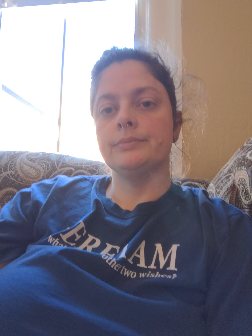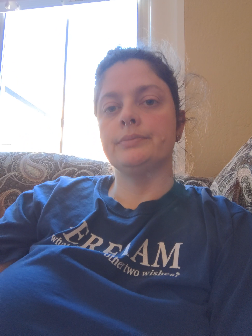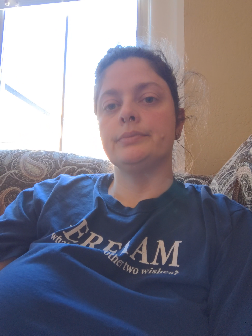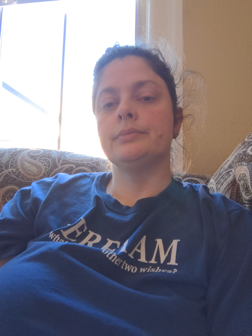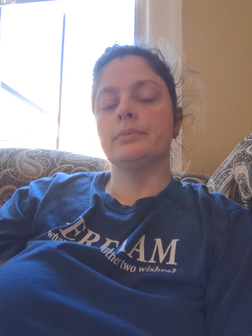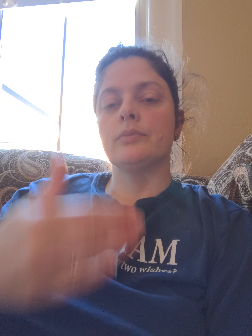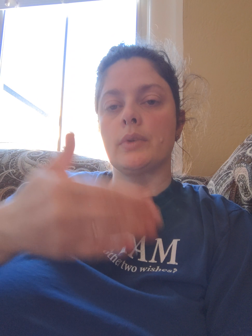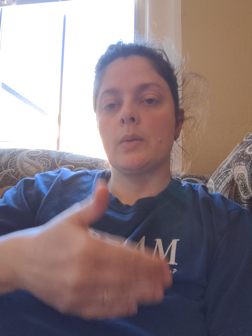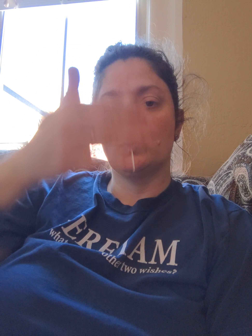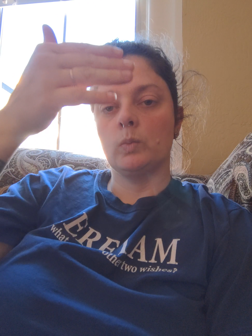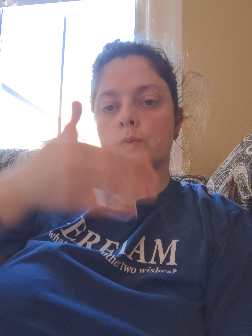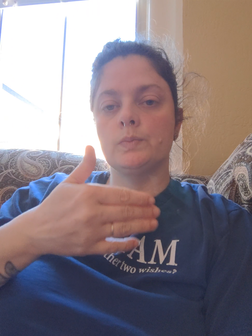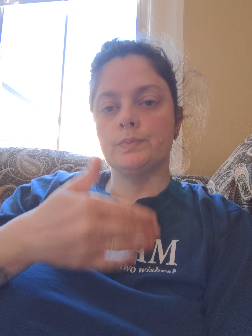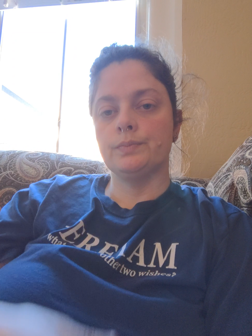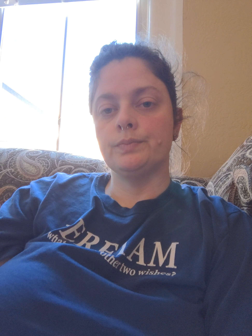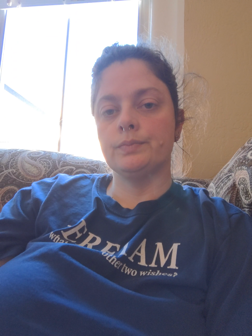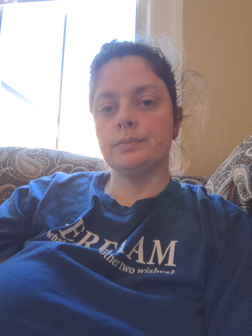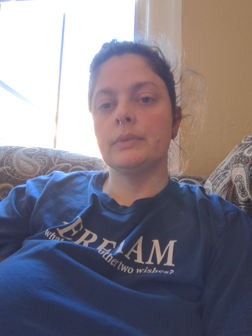window